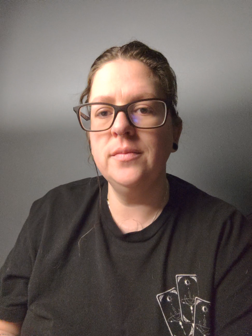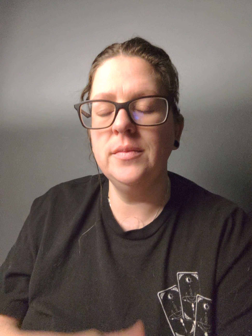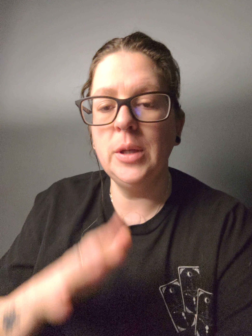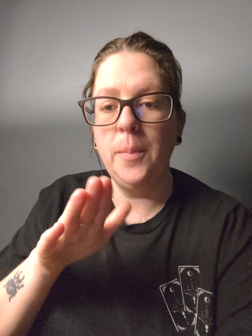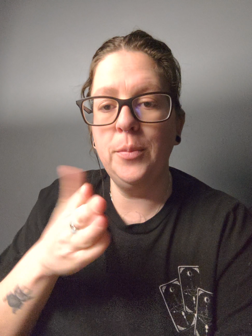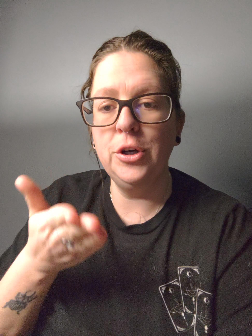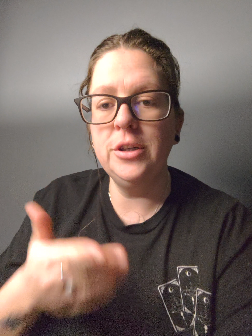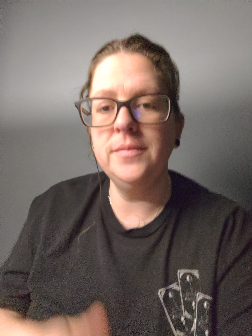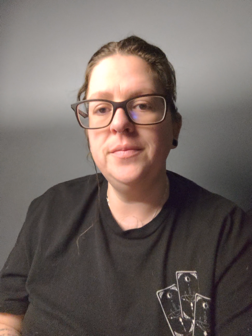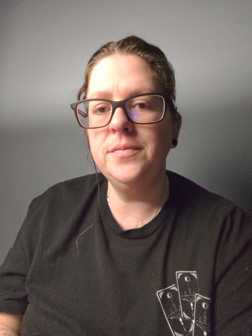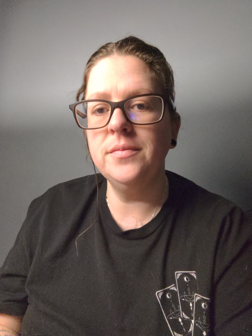book